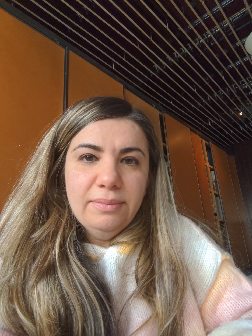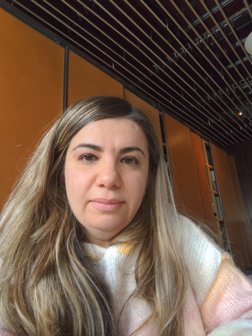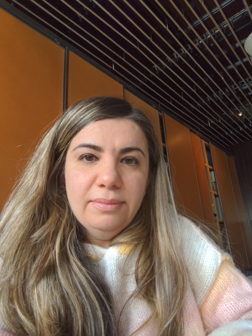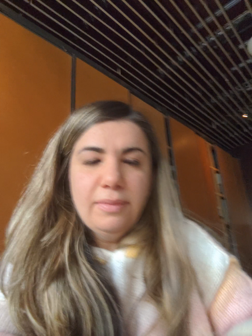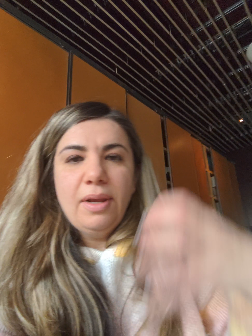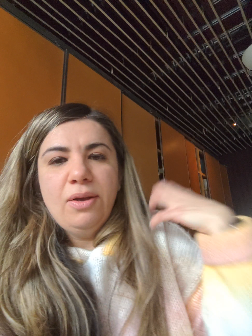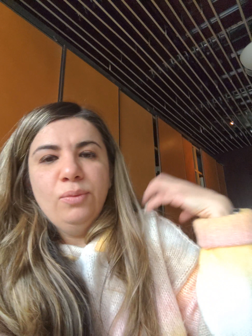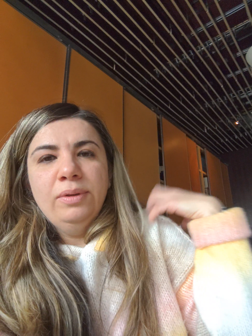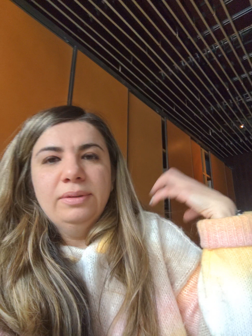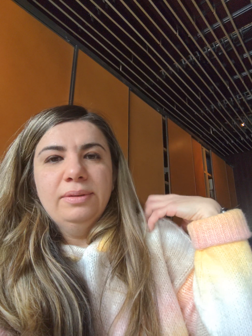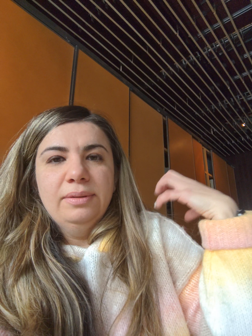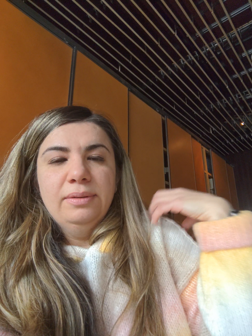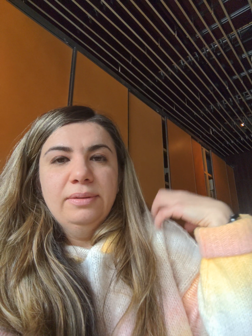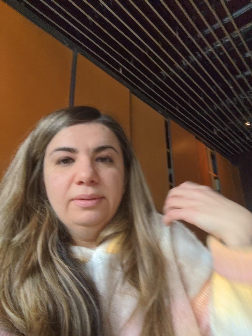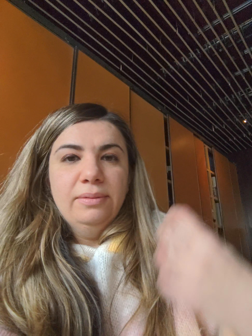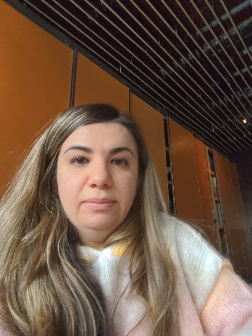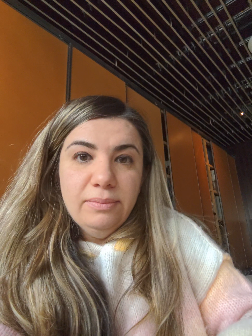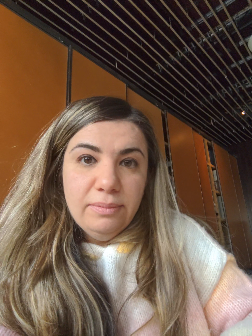outside